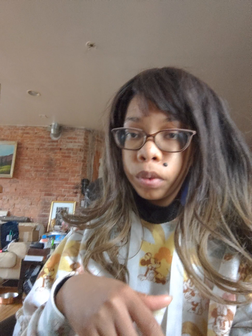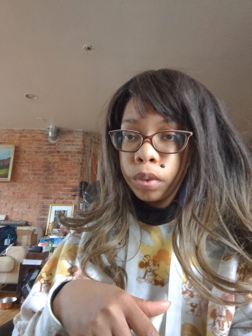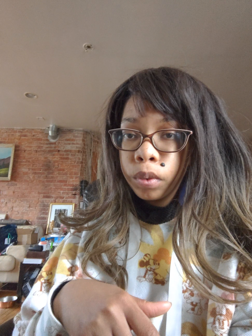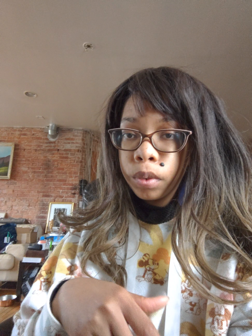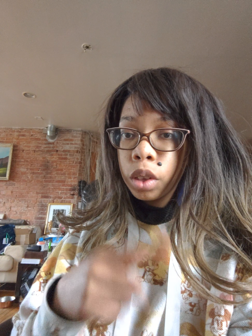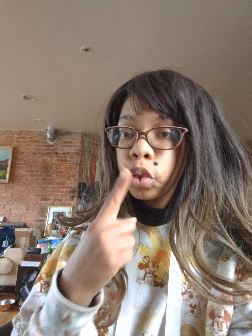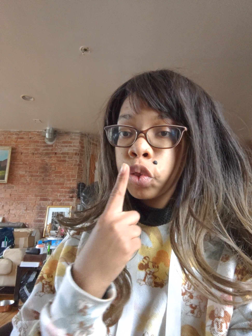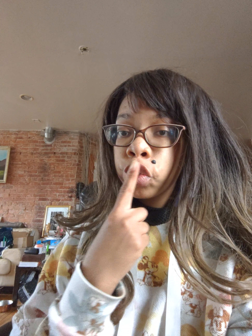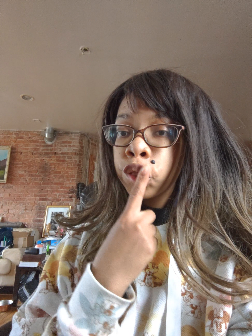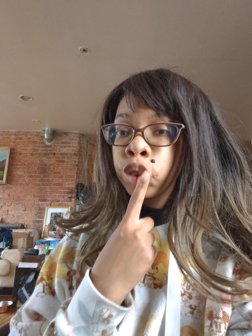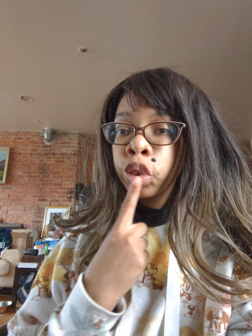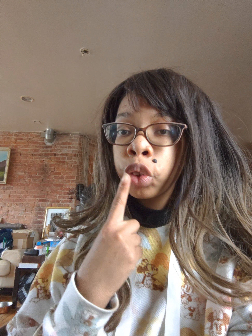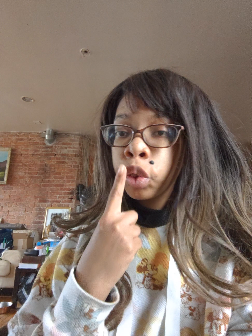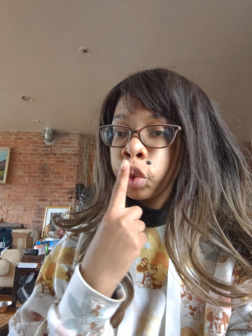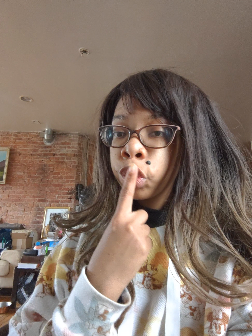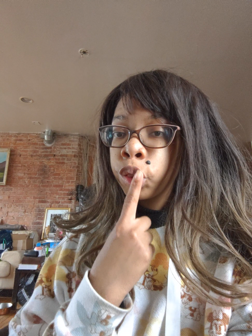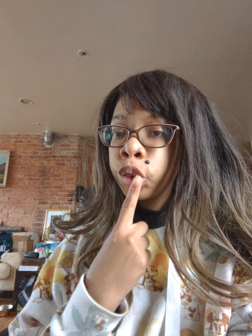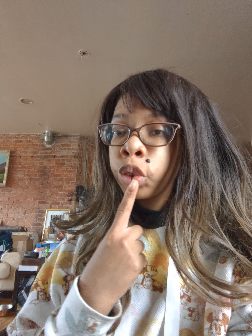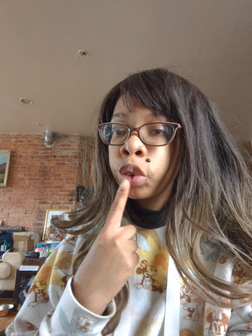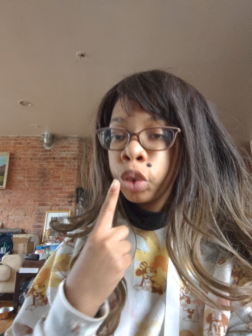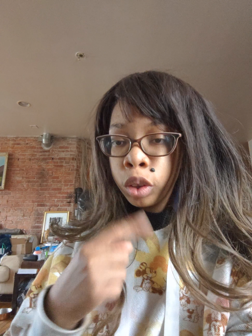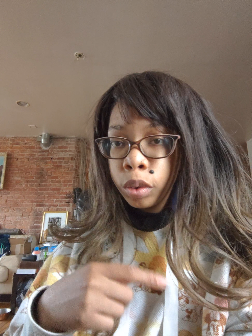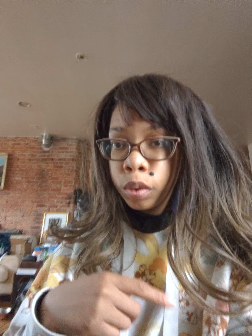mouth